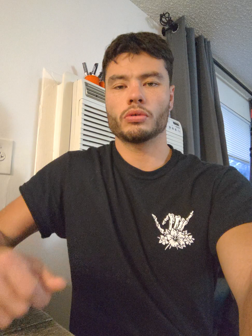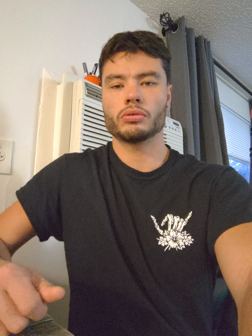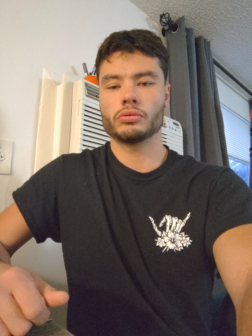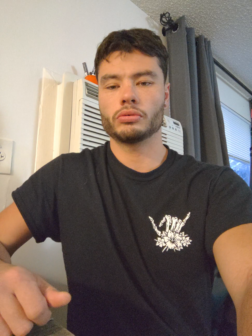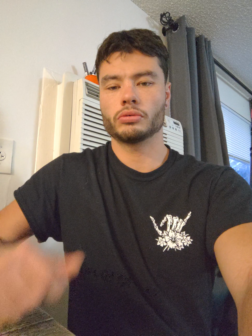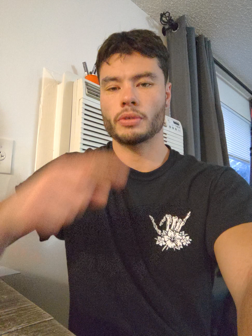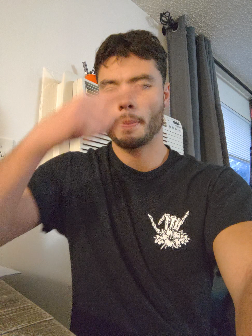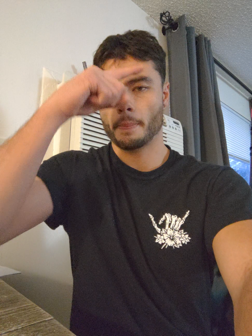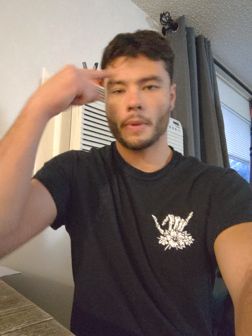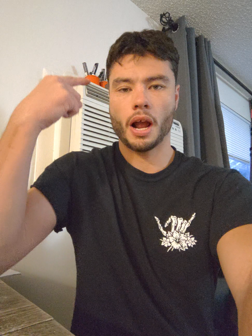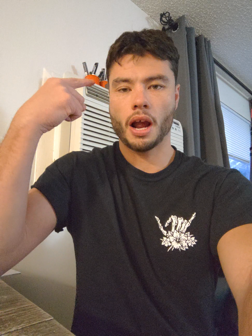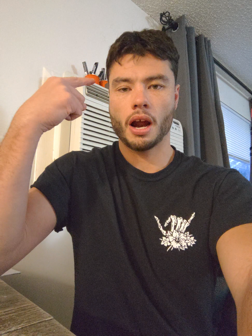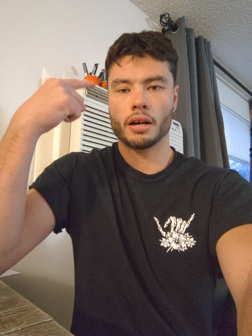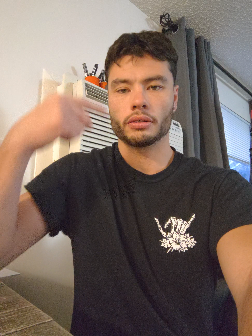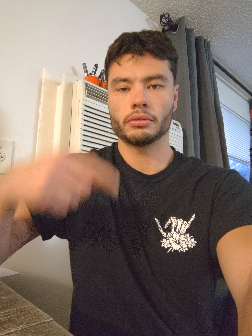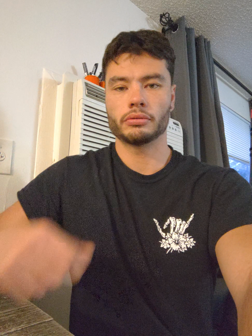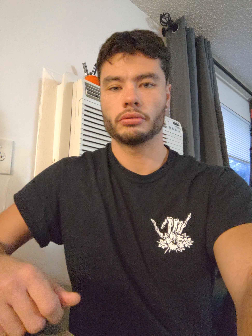black